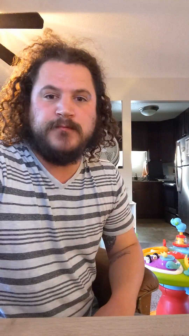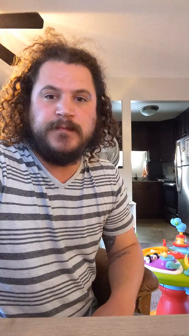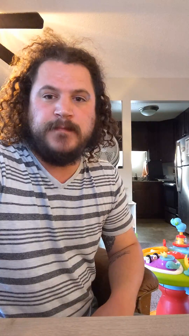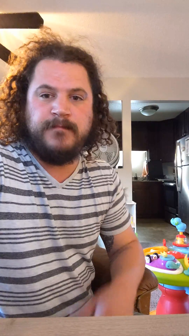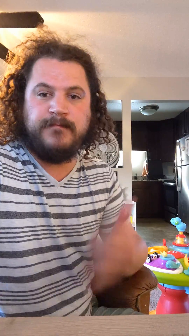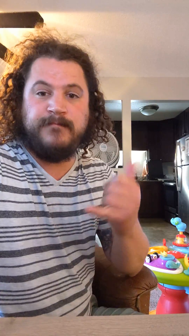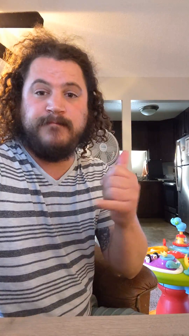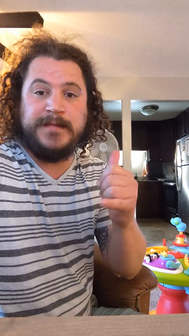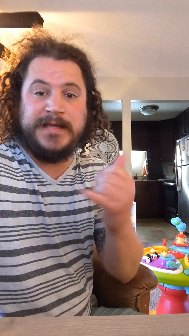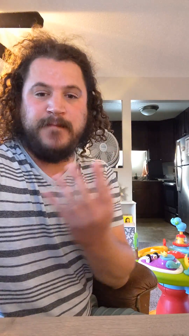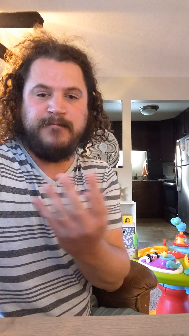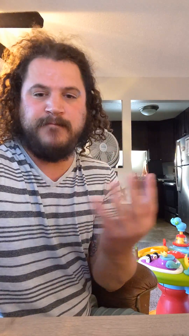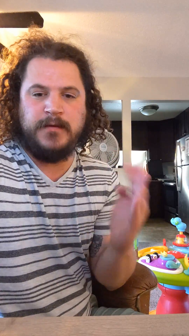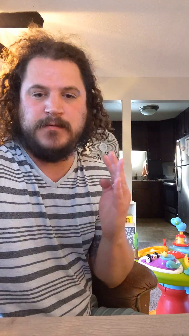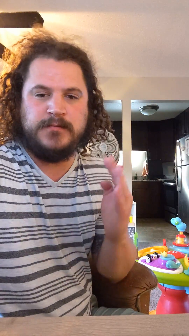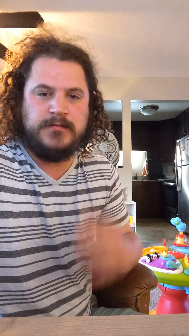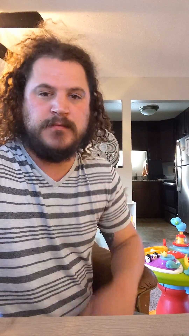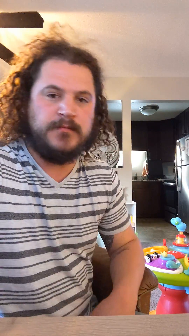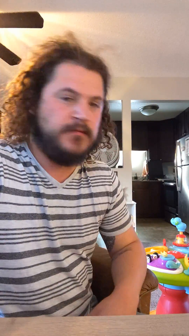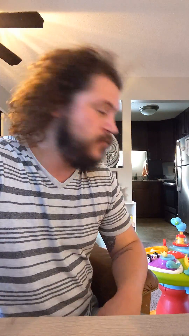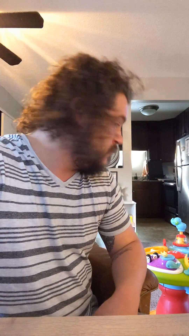playpen